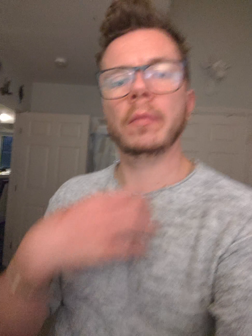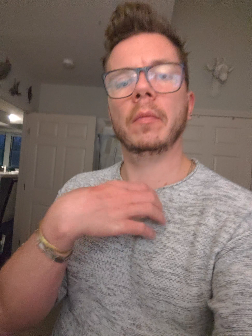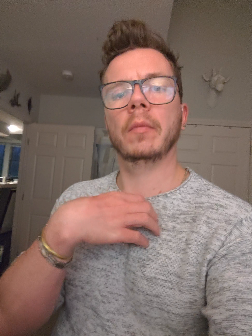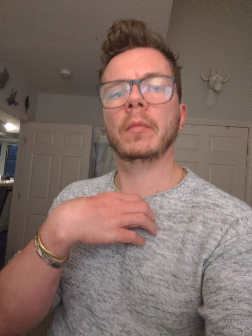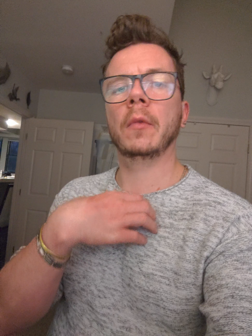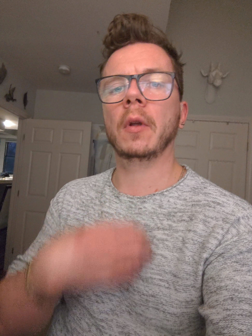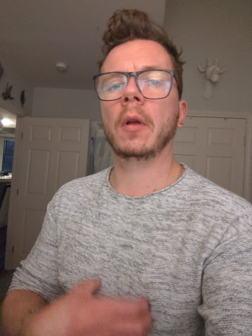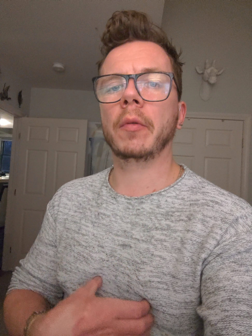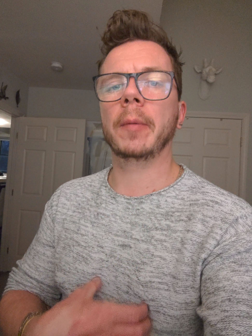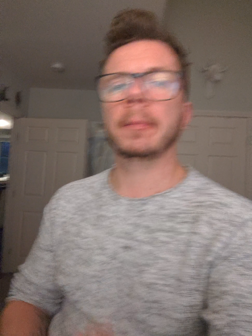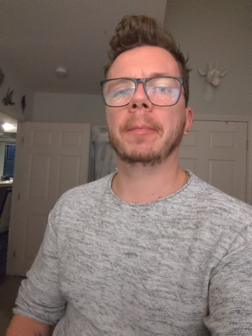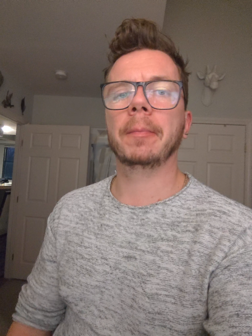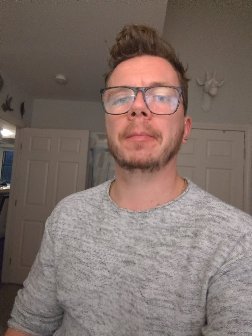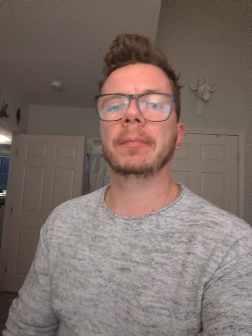hungry